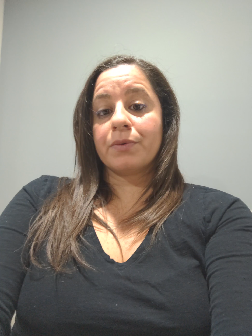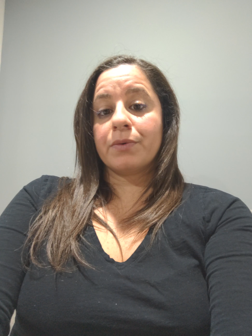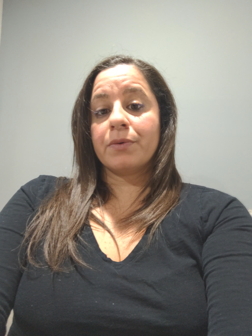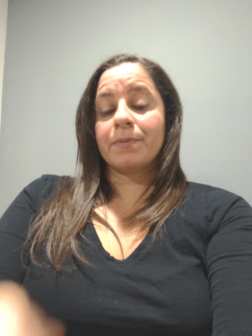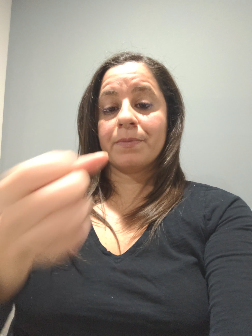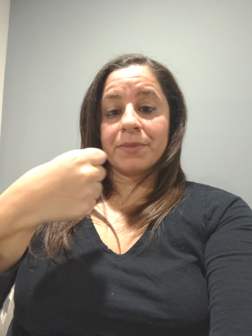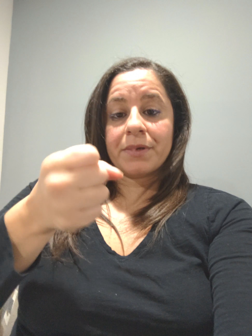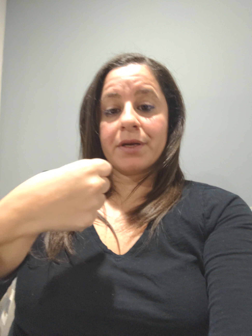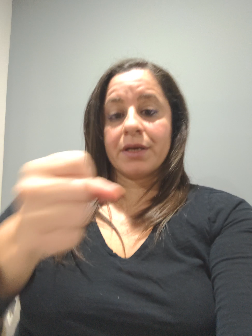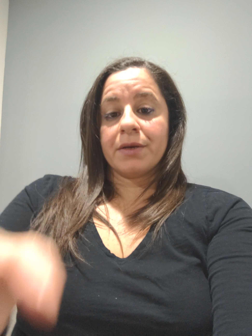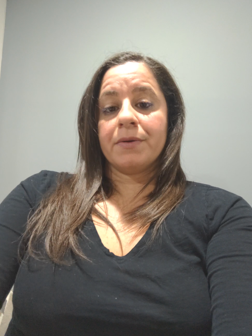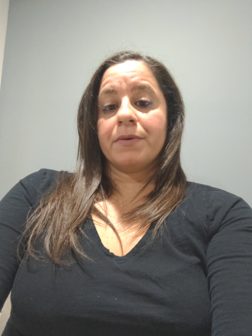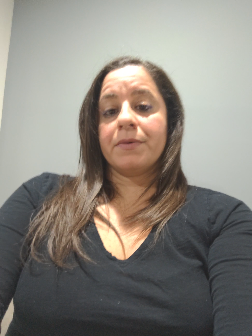make